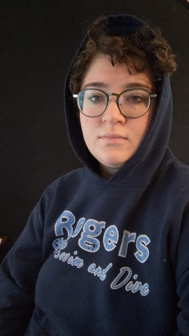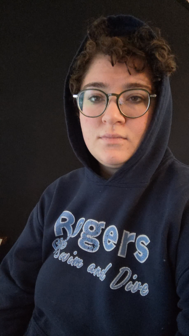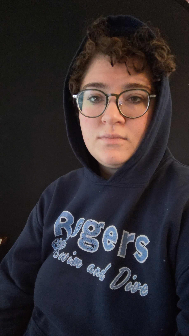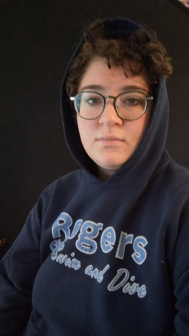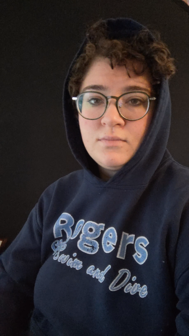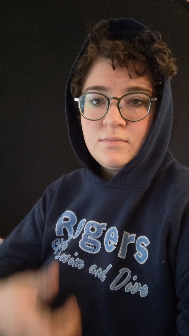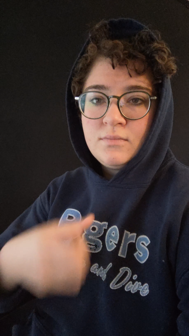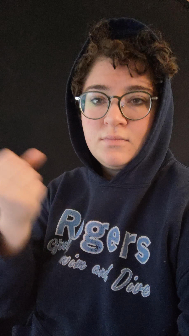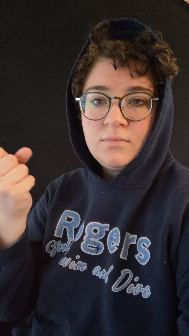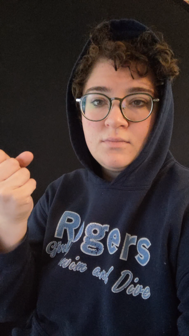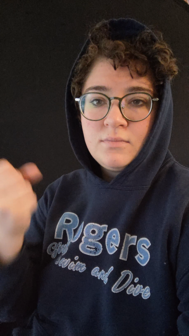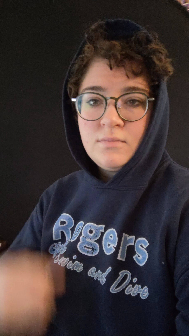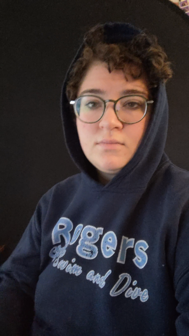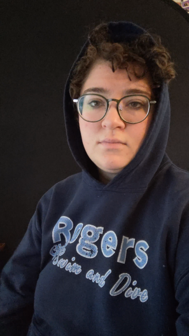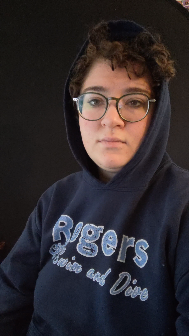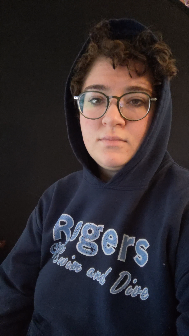pull